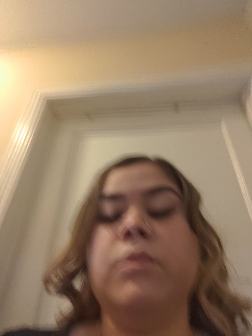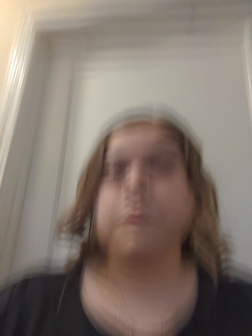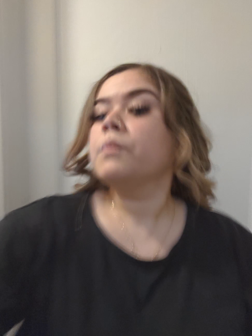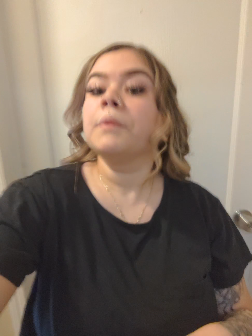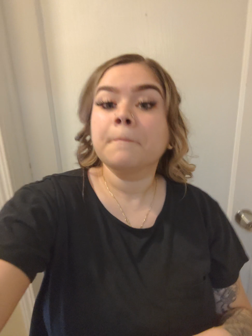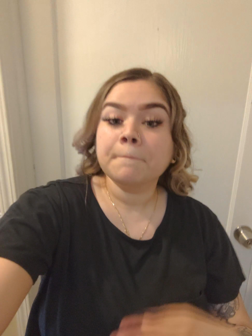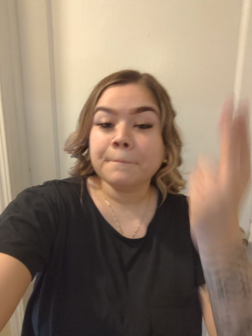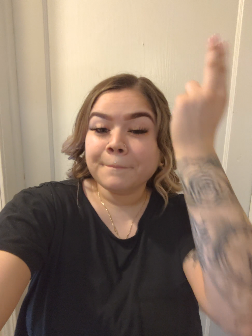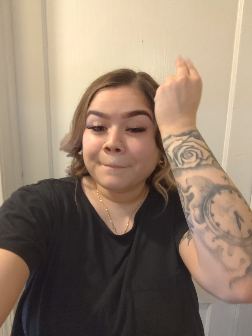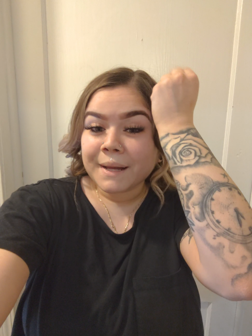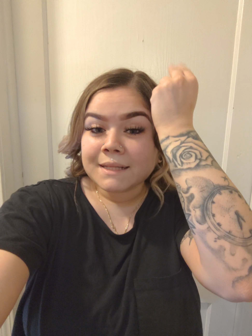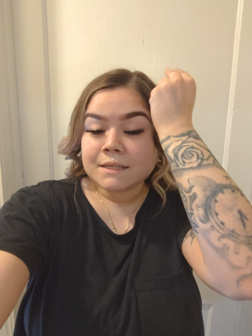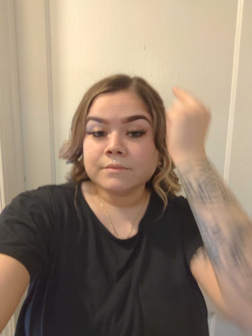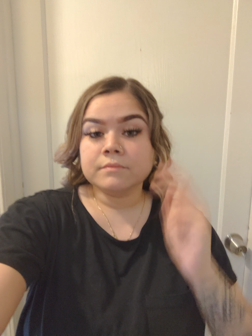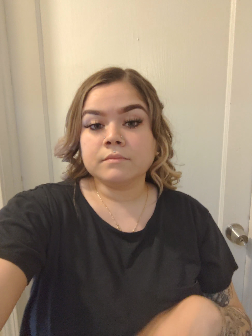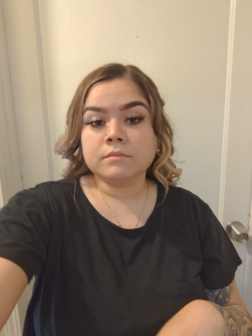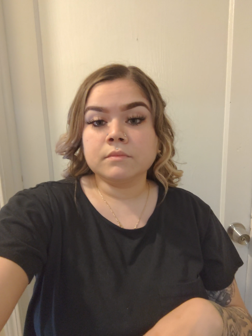bunny